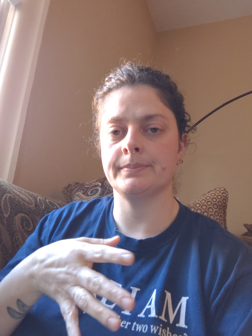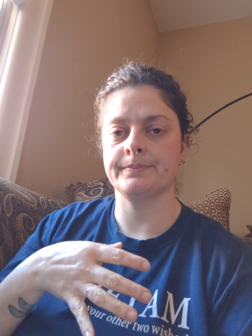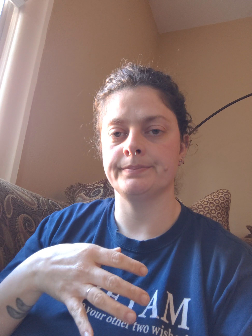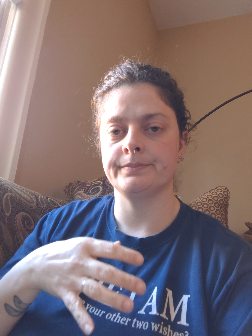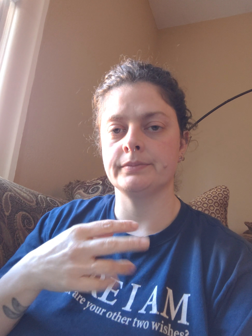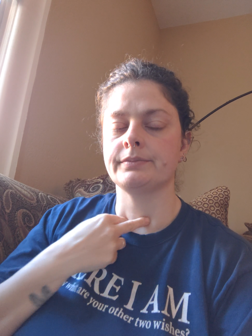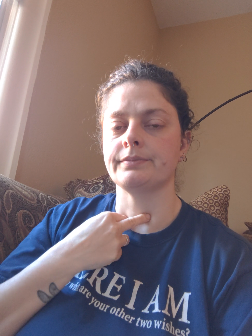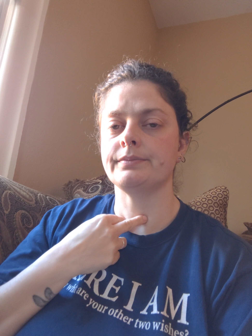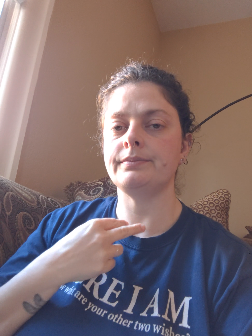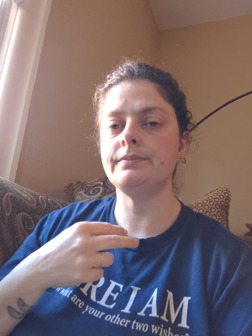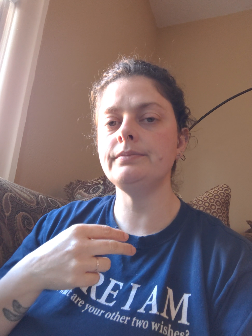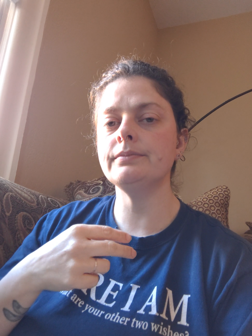stuck